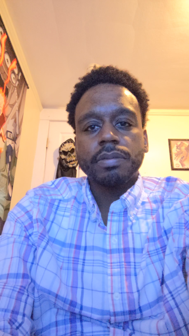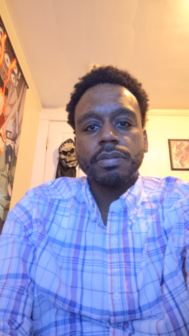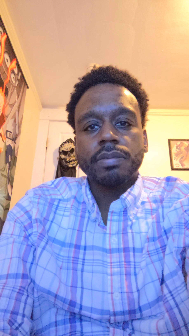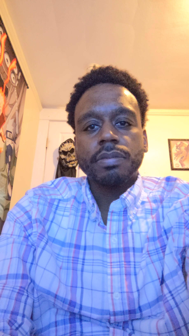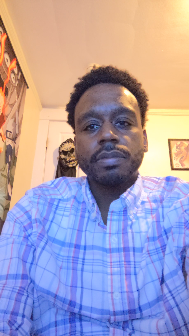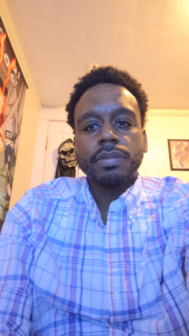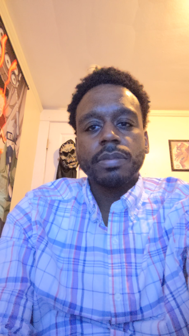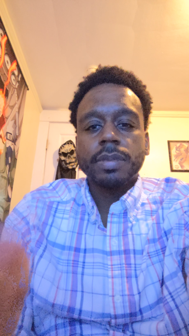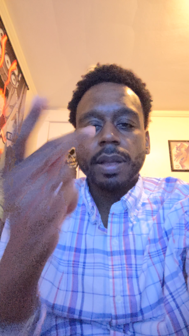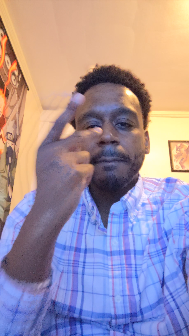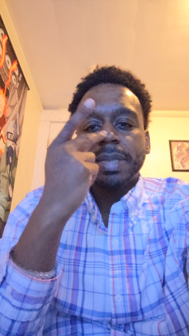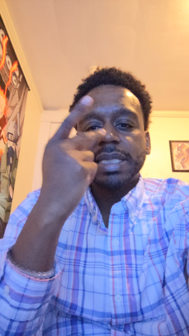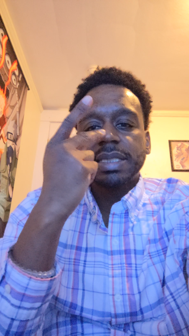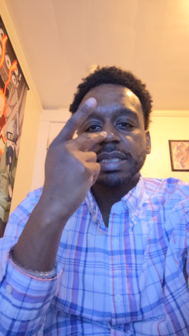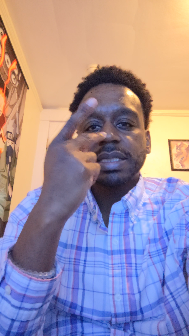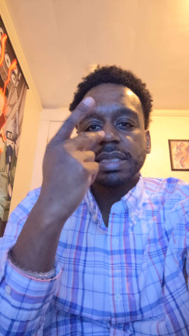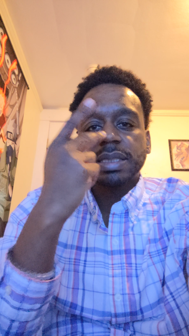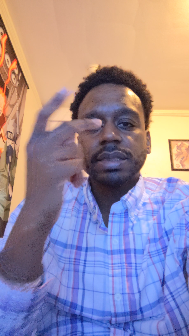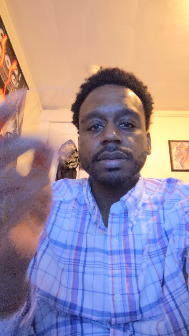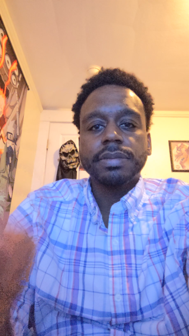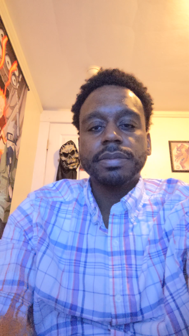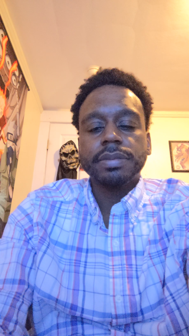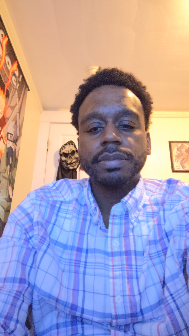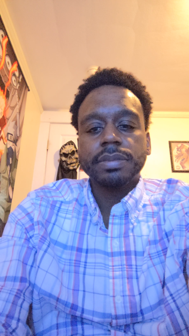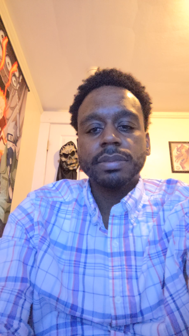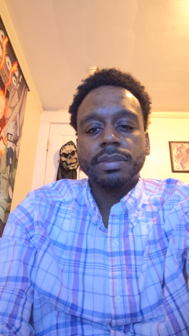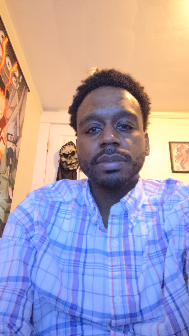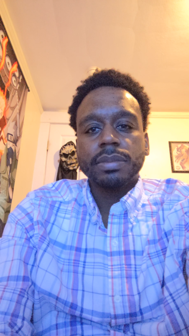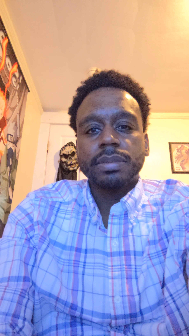penis